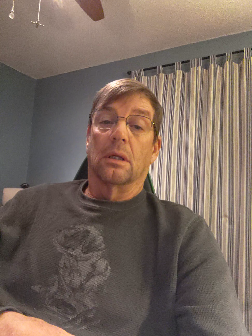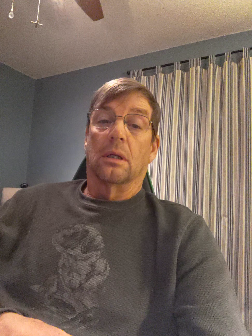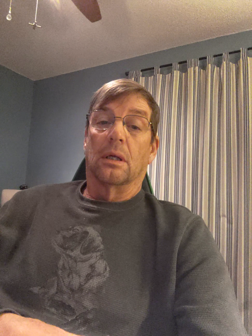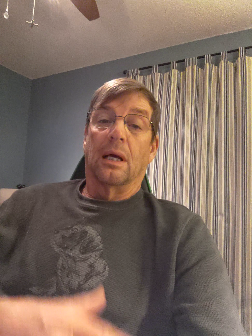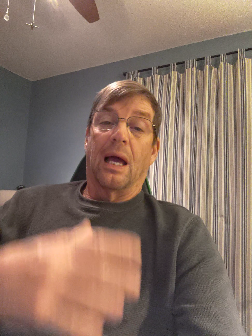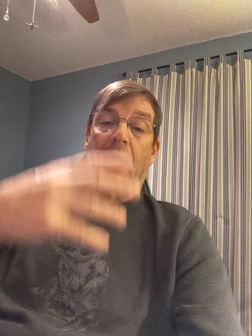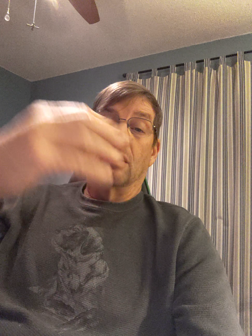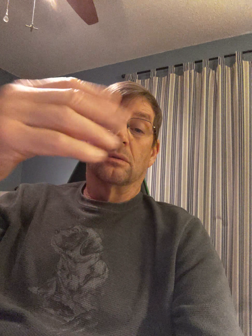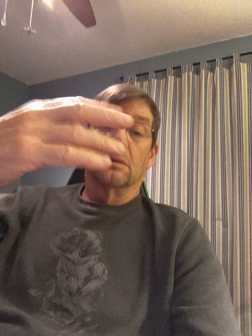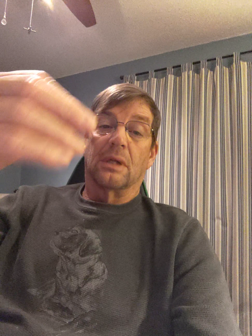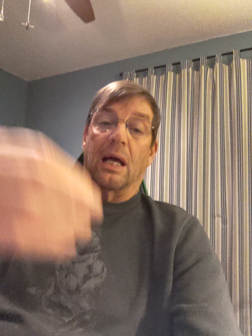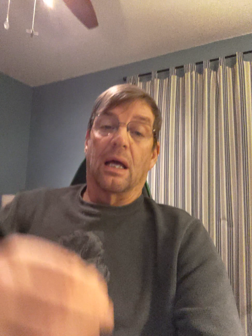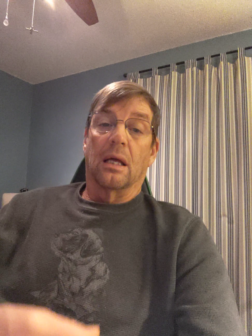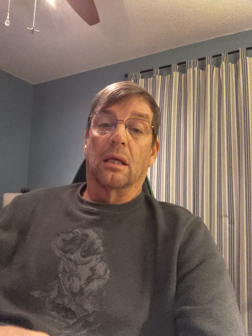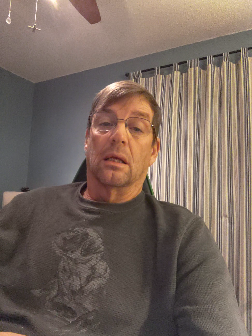outside